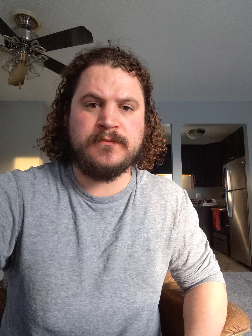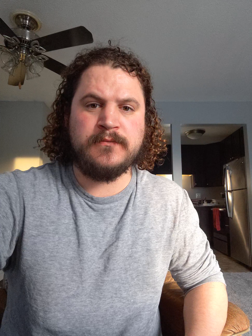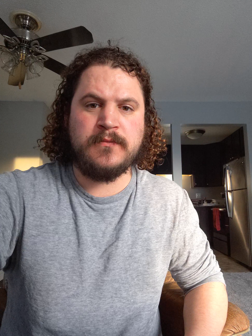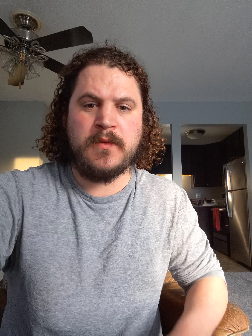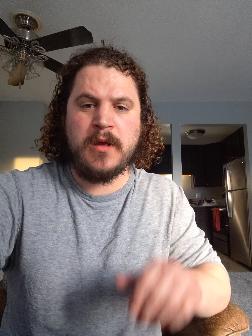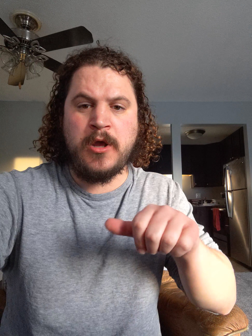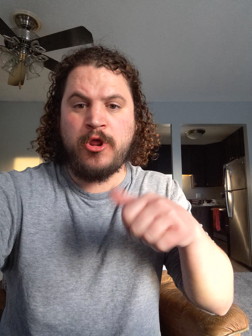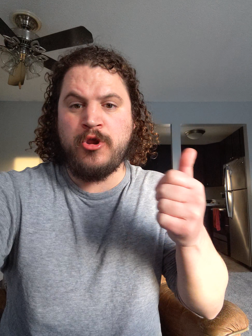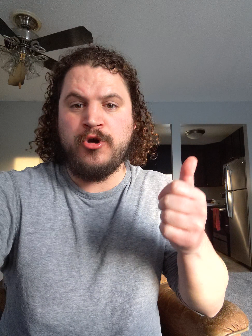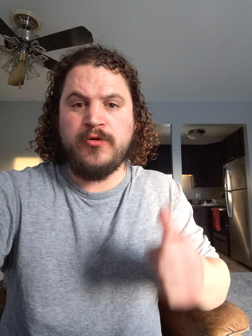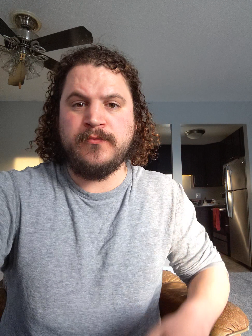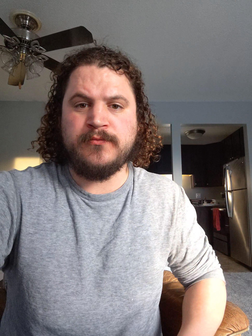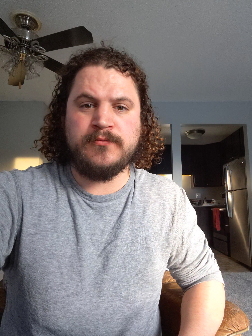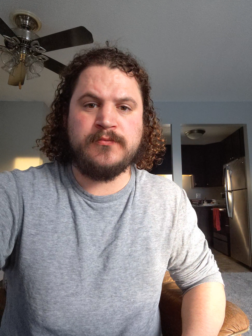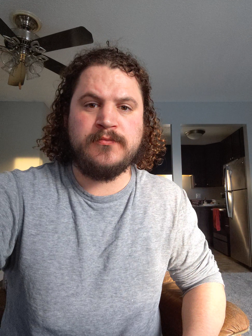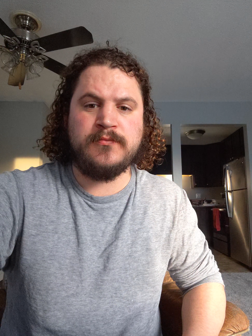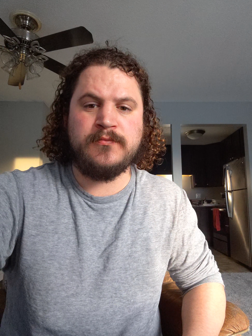another